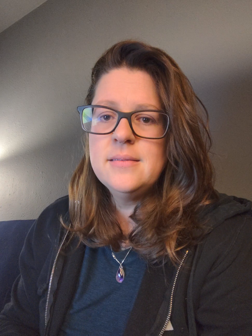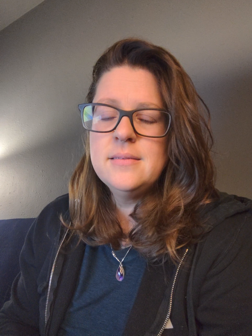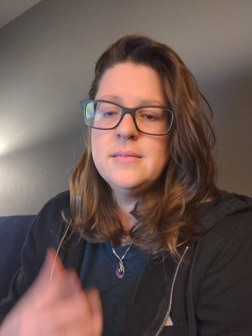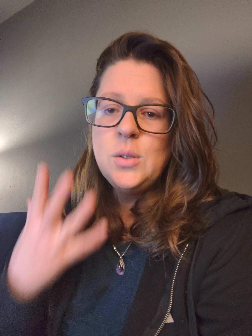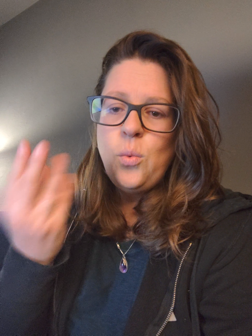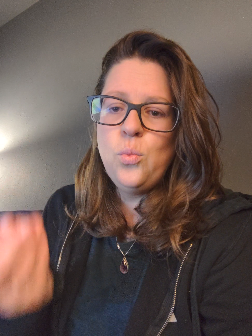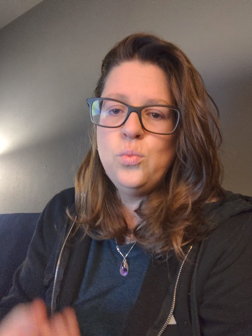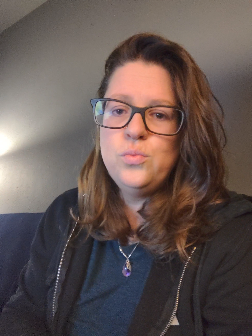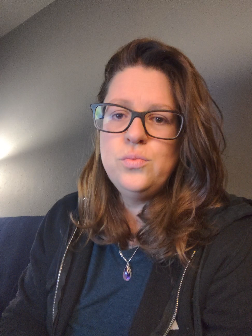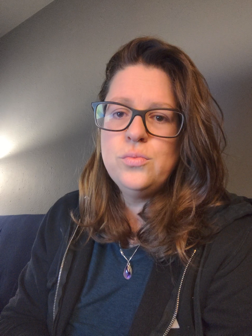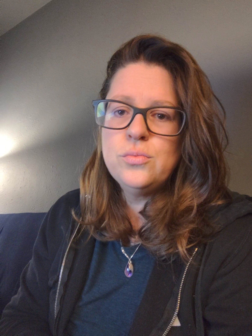go